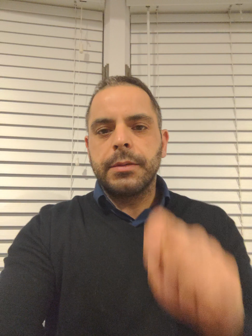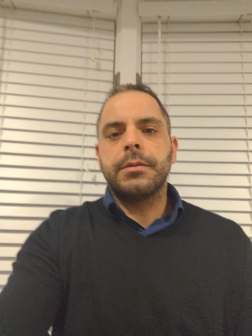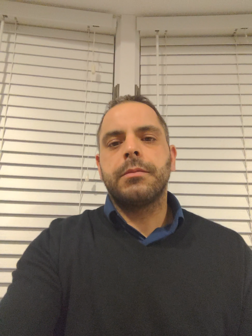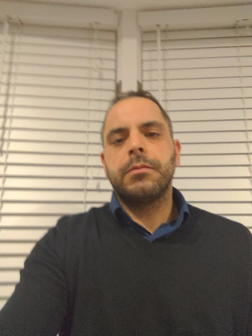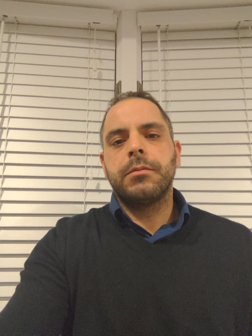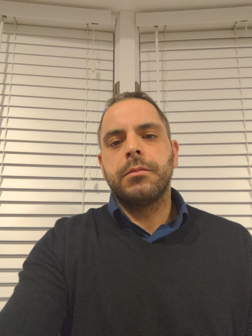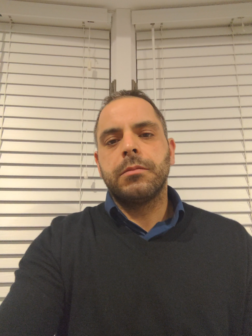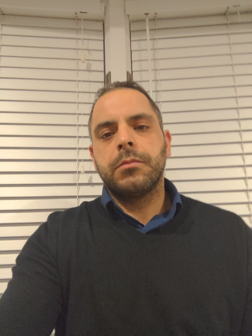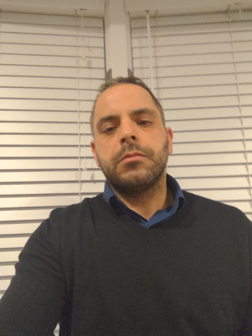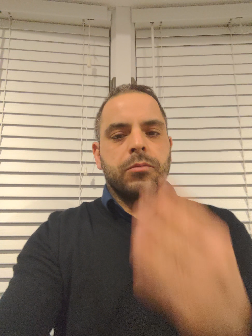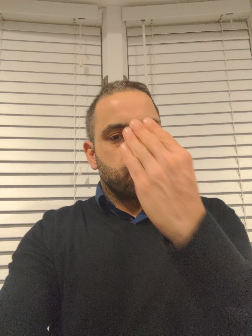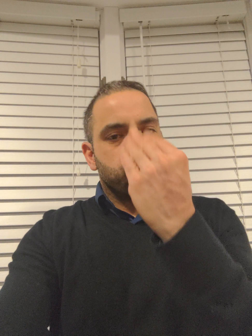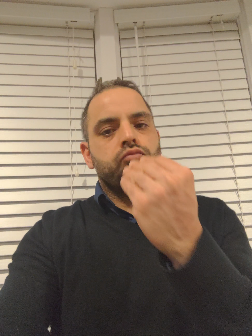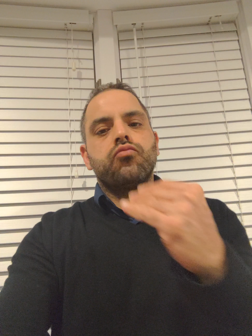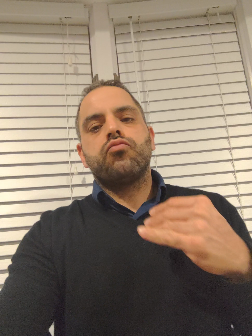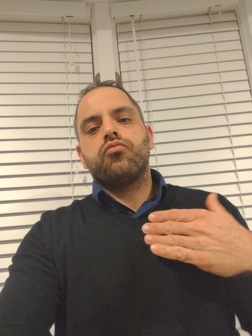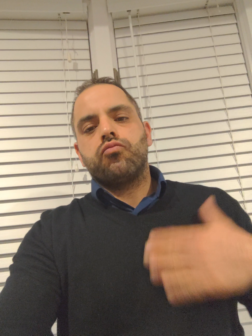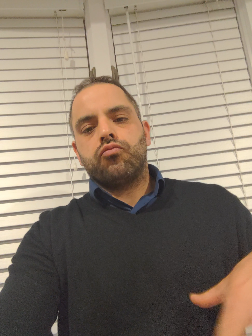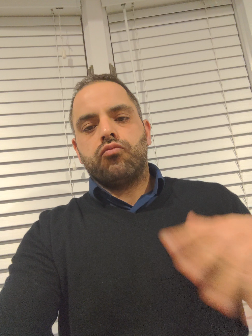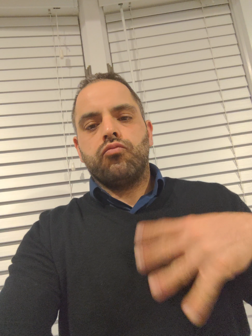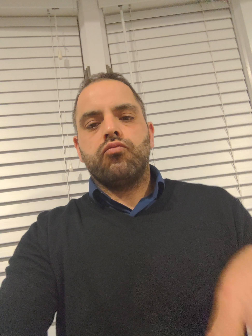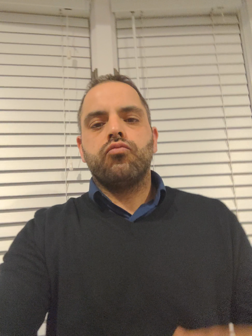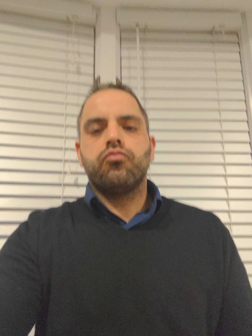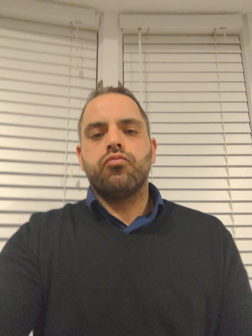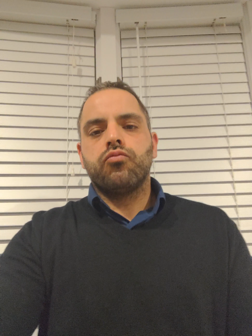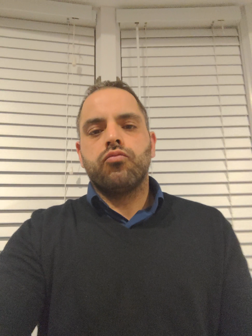pajamas